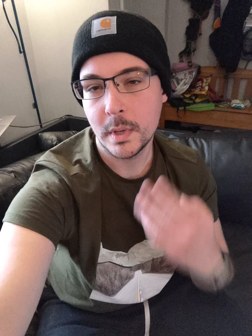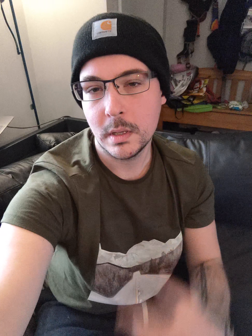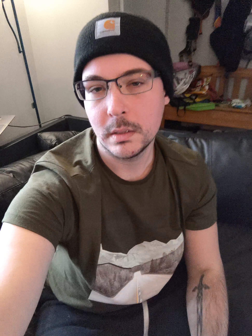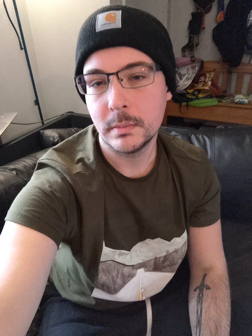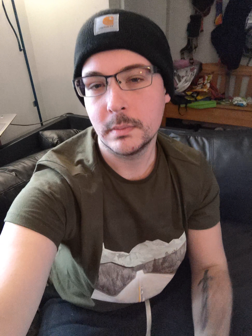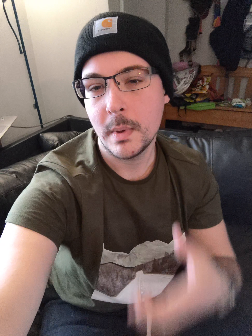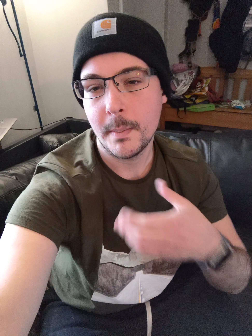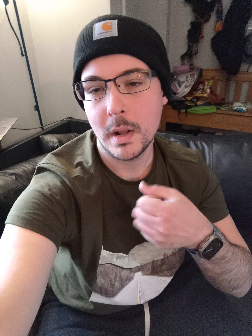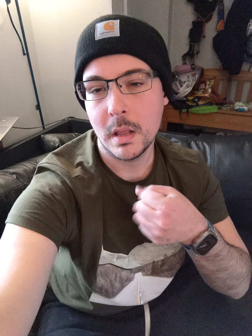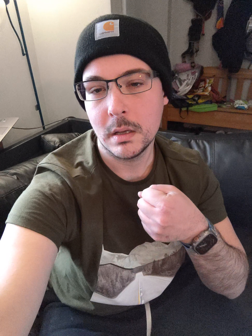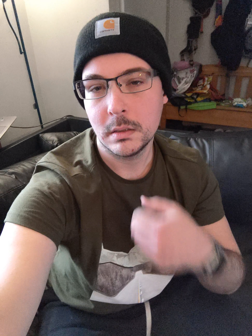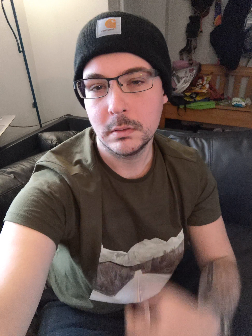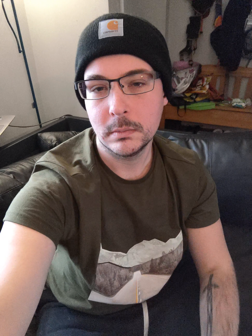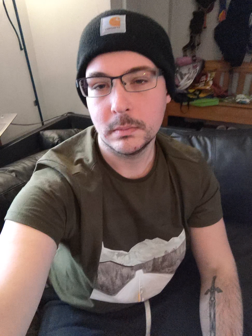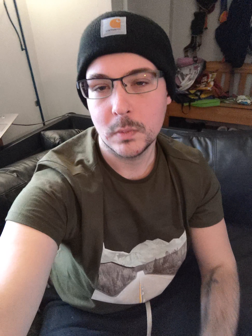milk